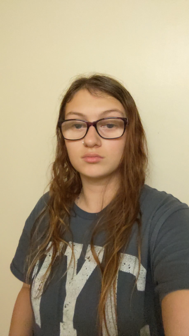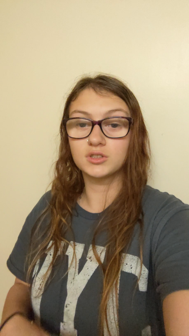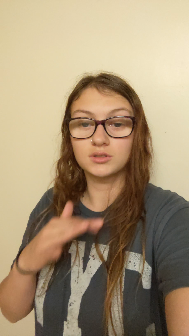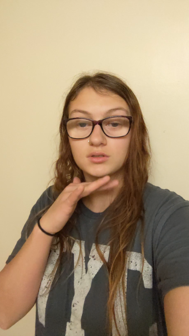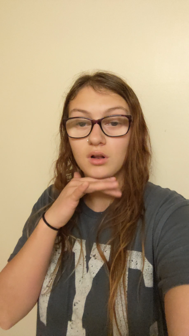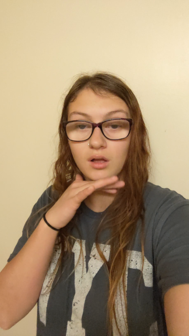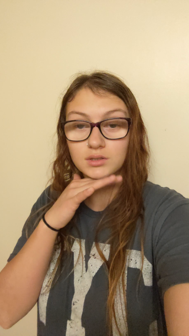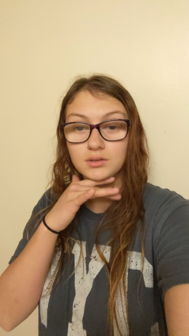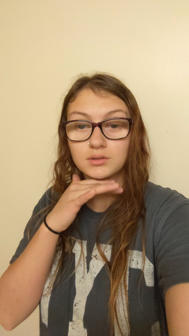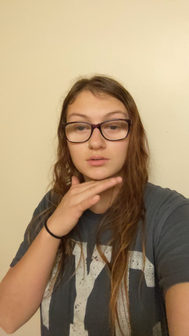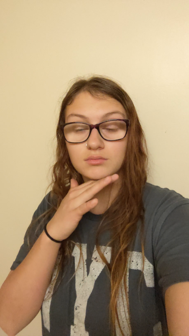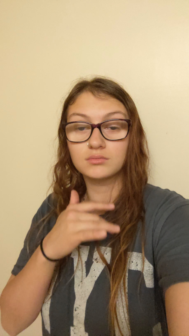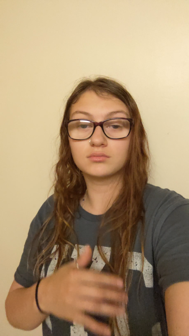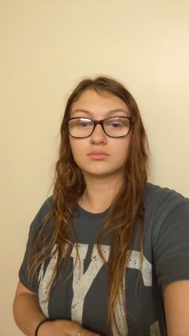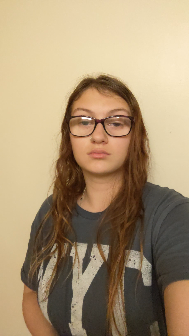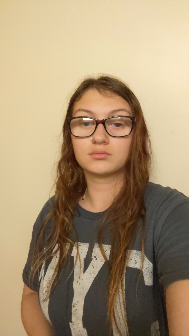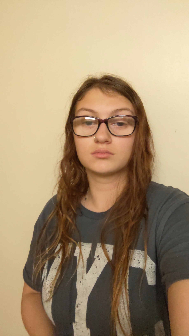naughty